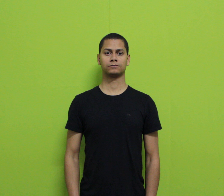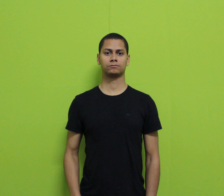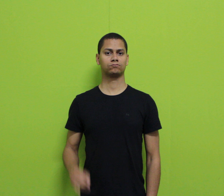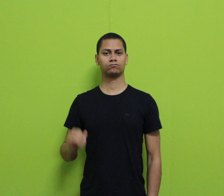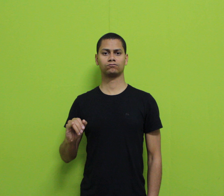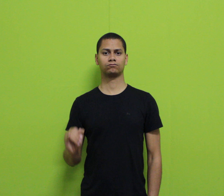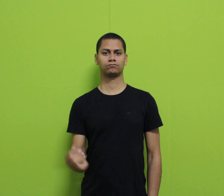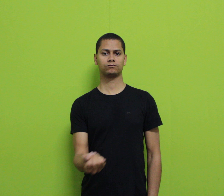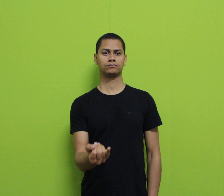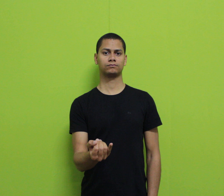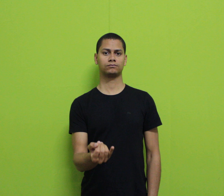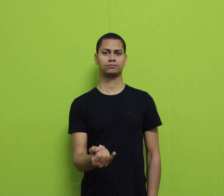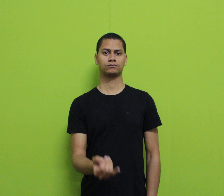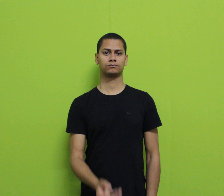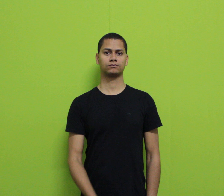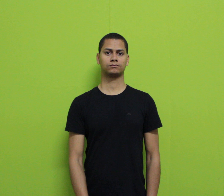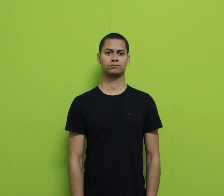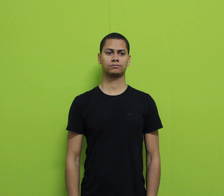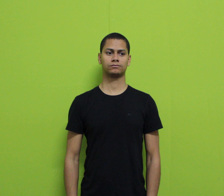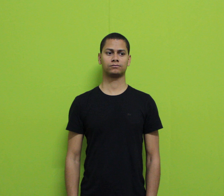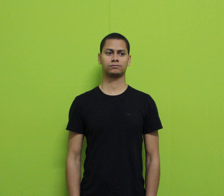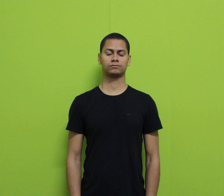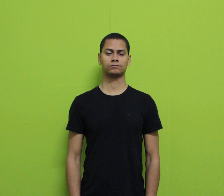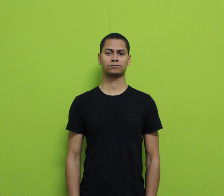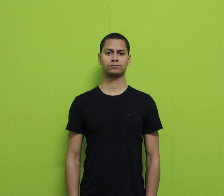aproveitar